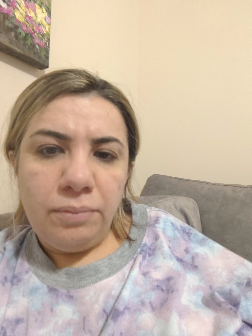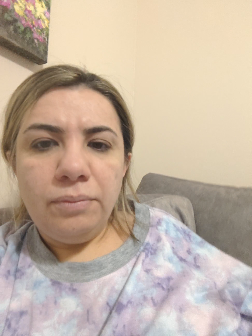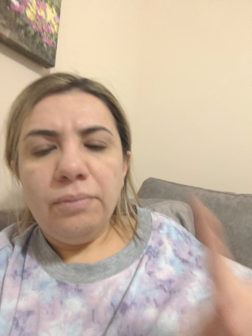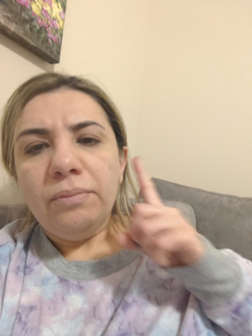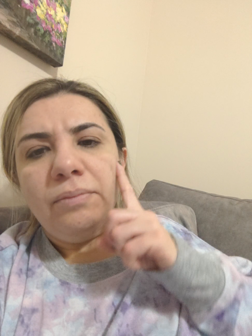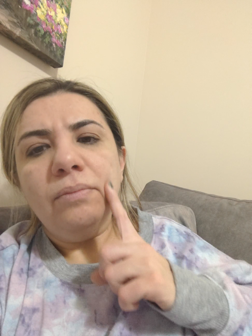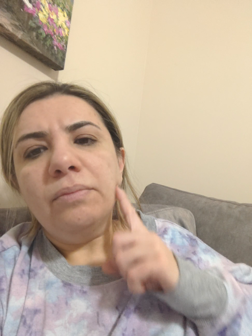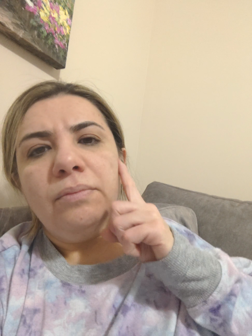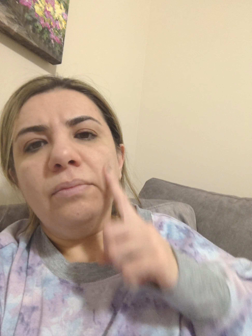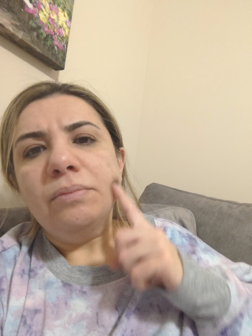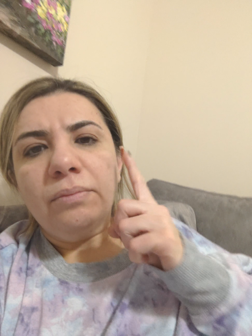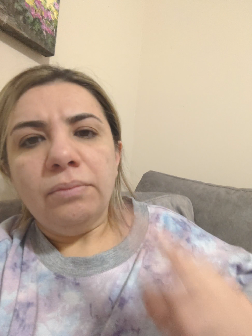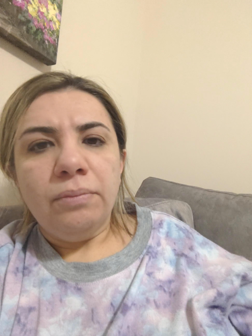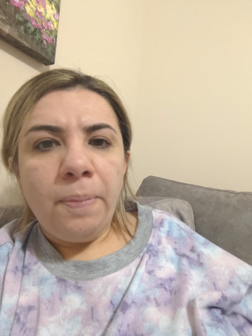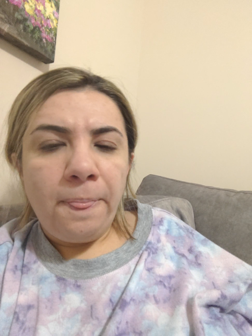cheek